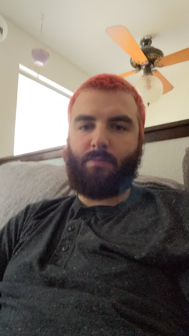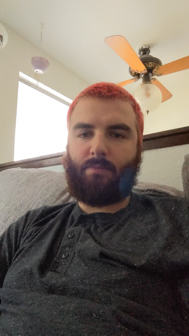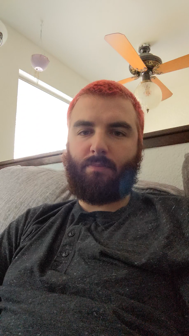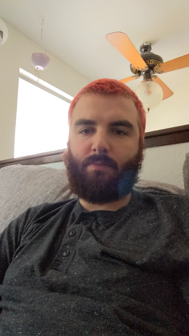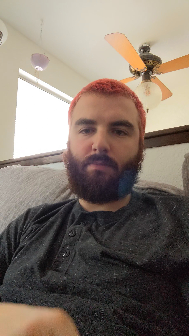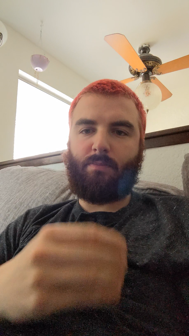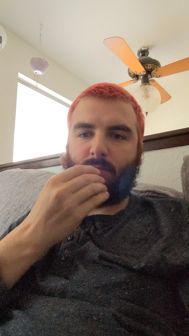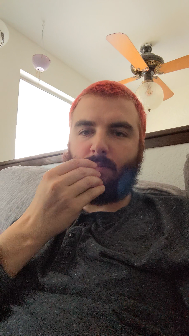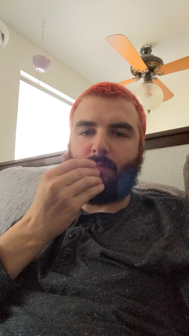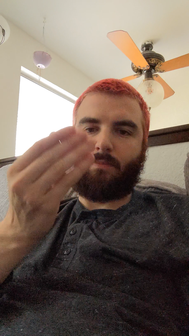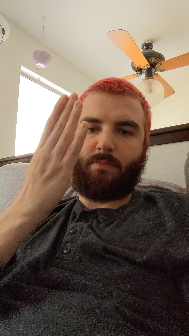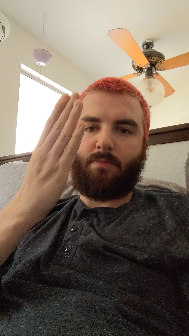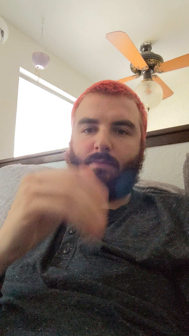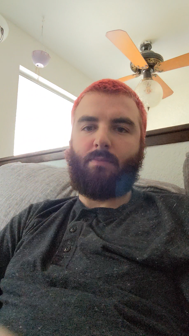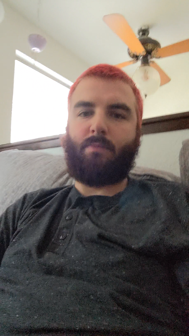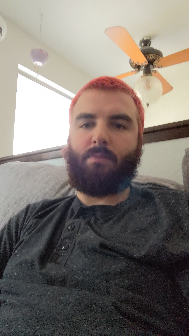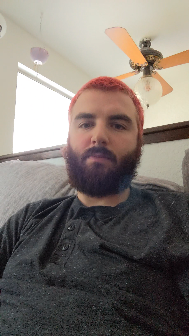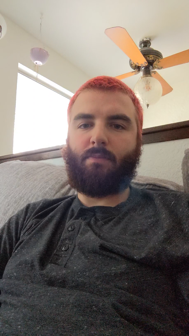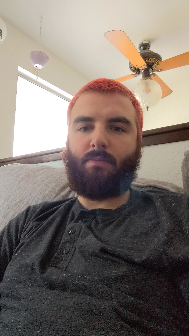breakfast